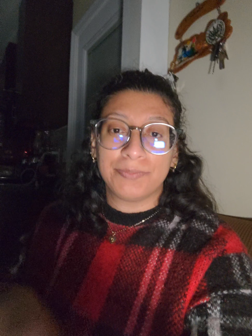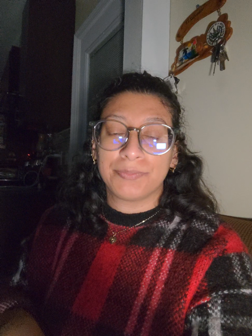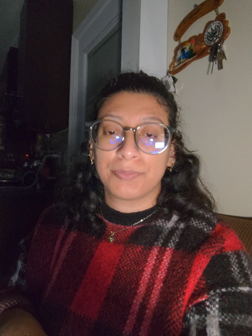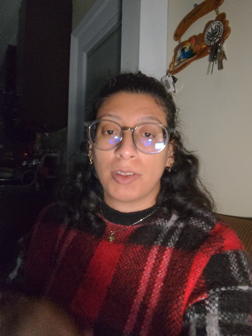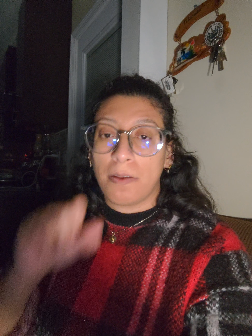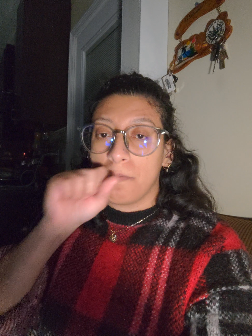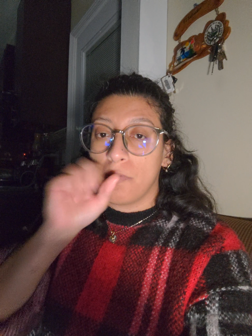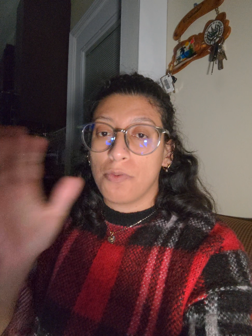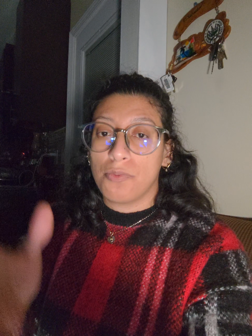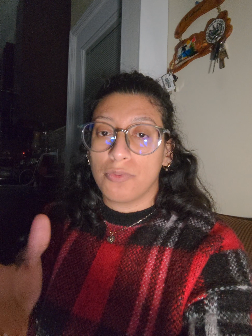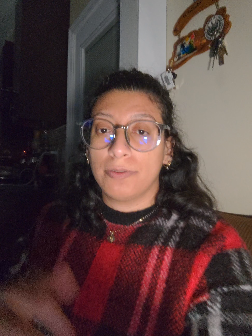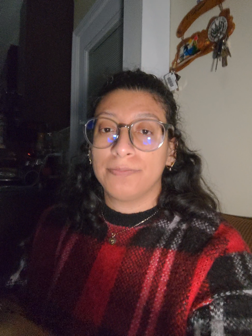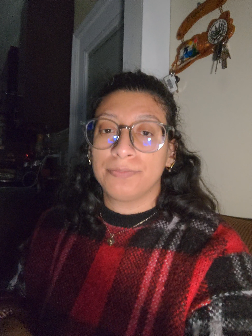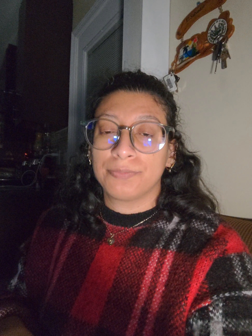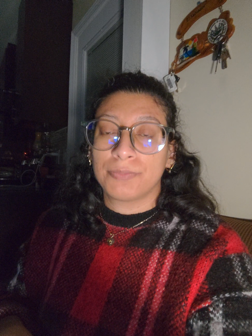blow